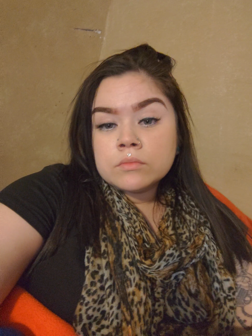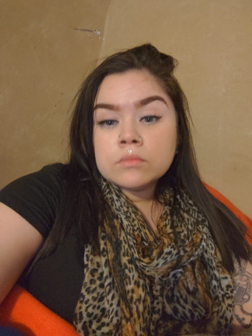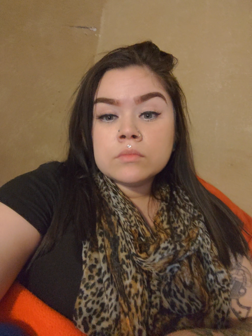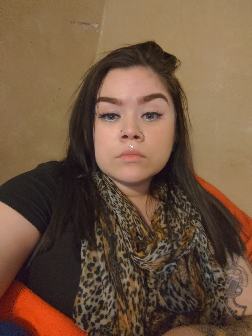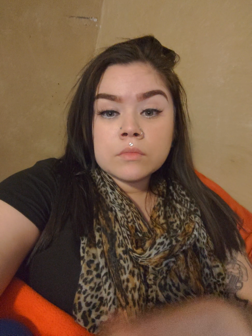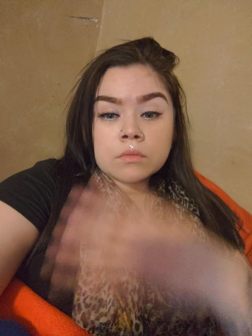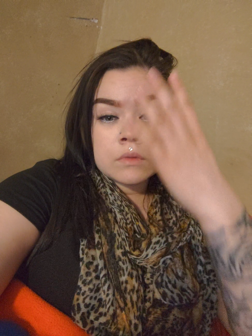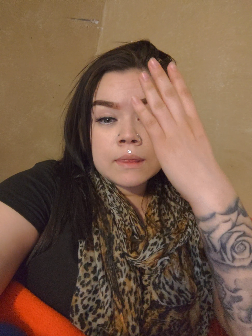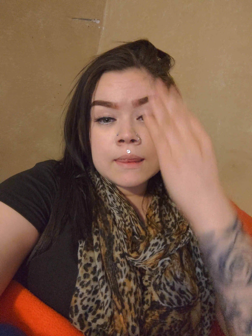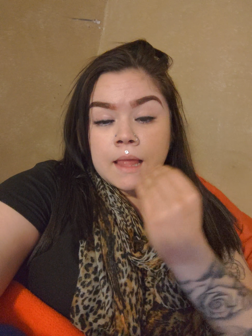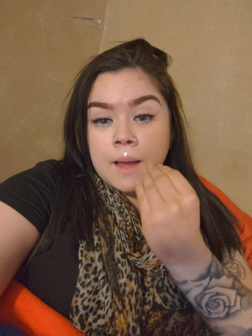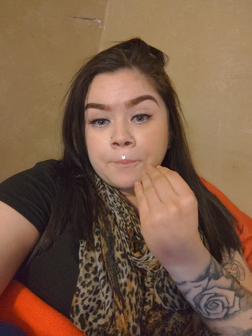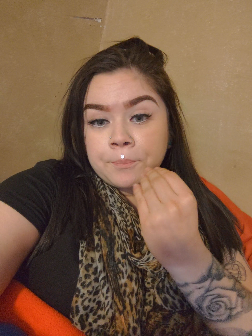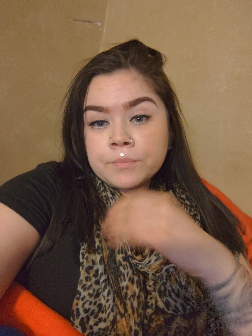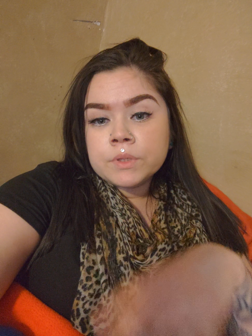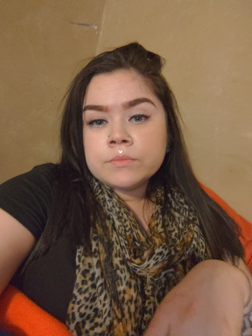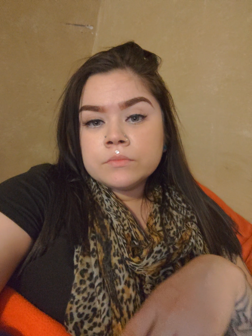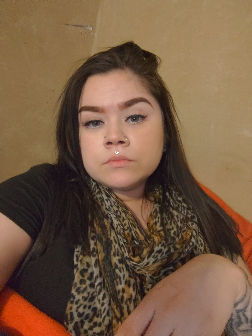nap